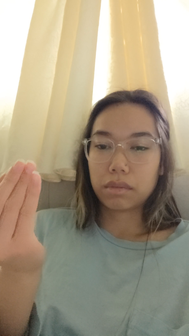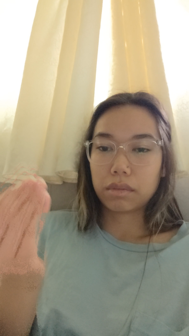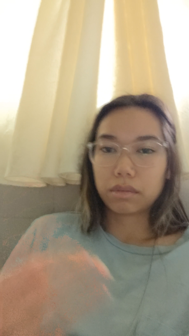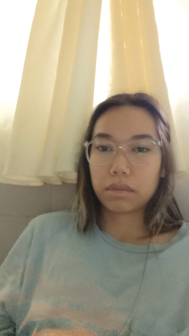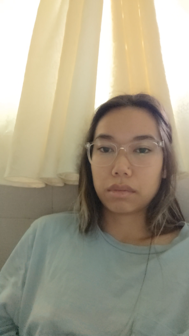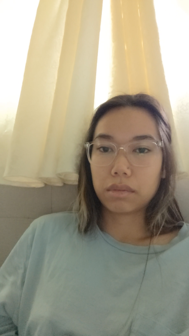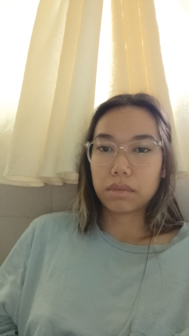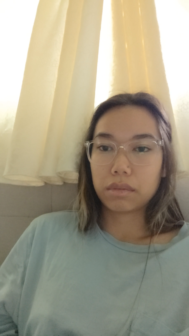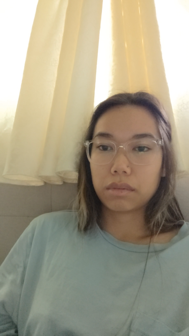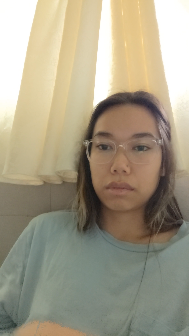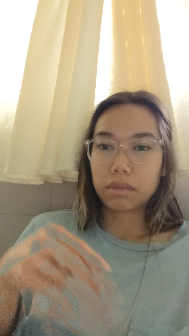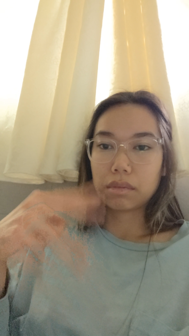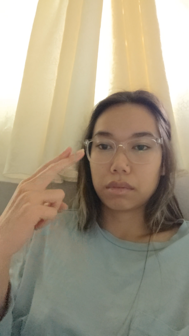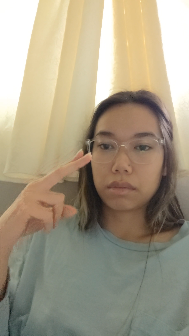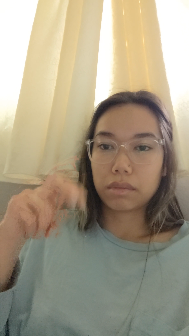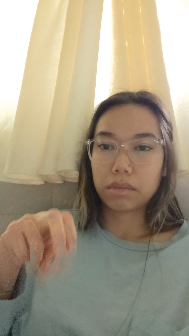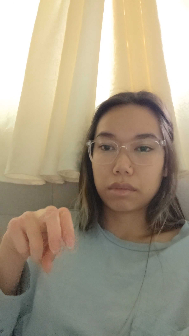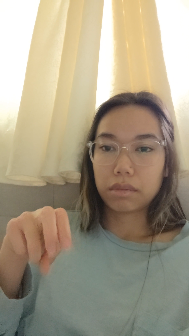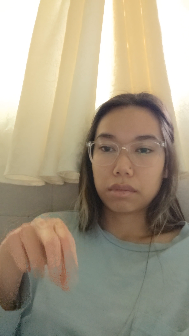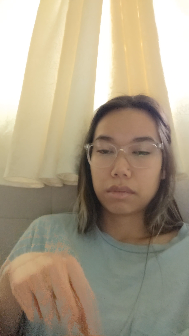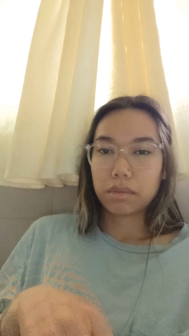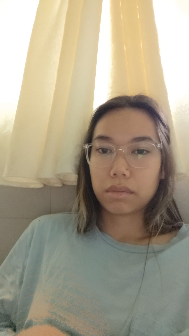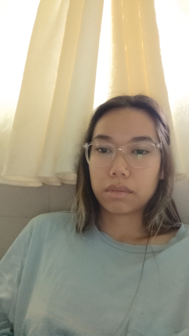high chair